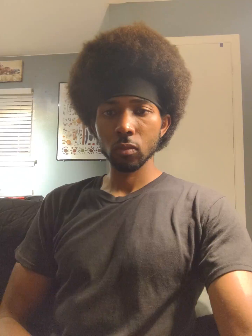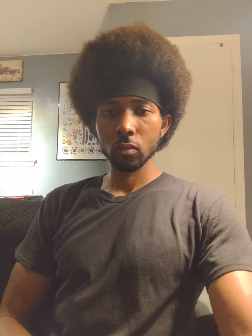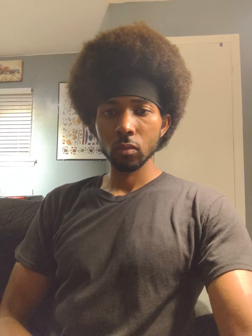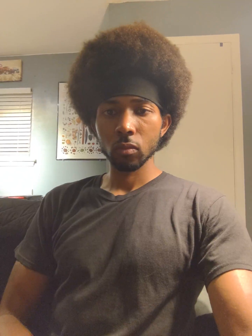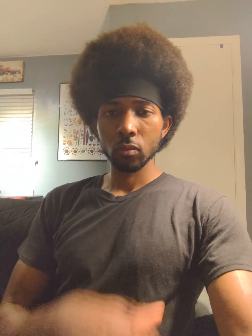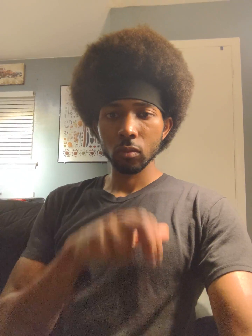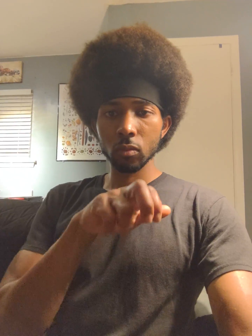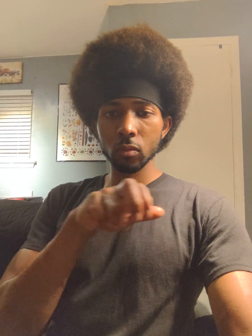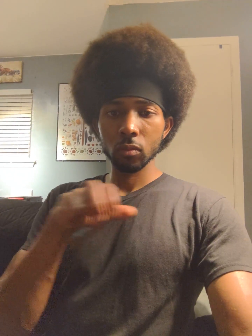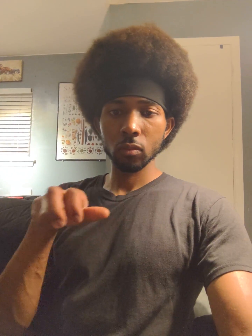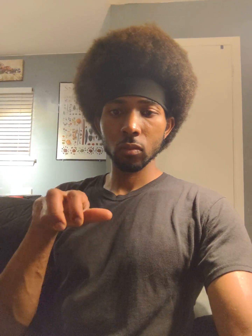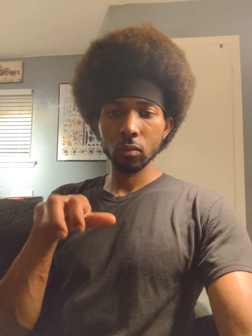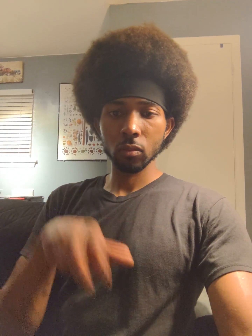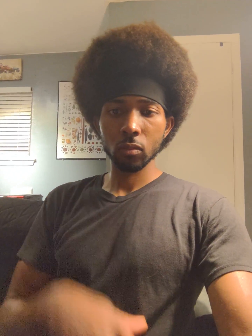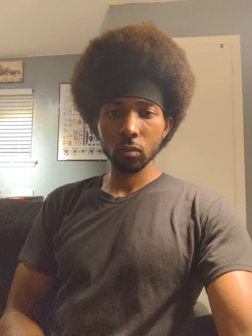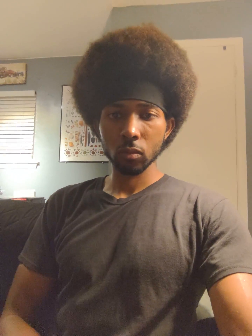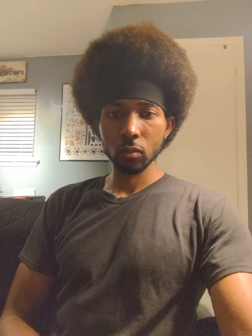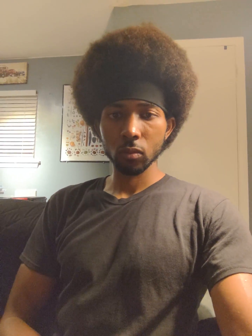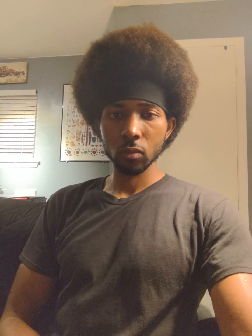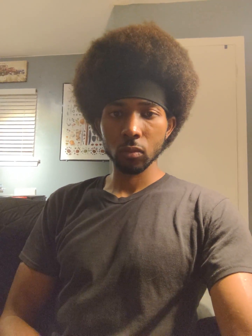porch